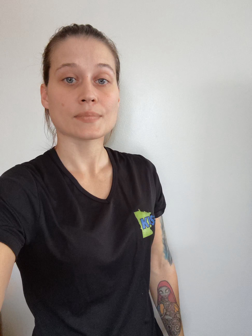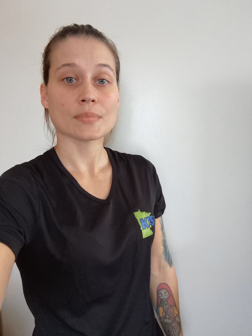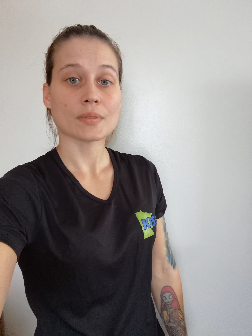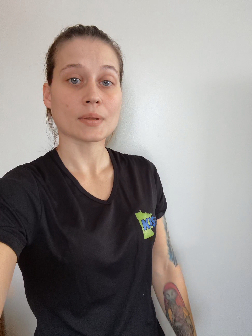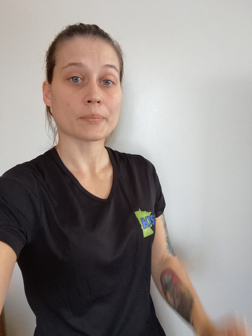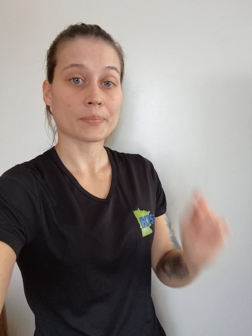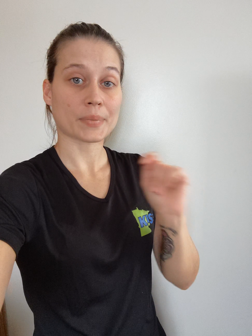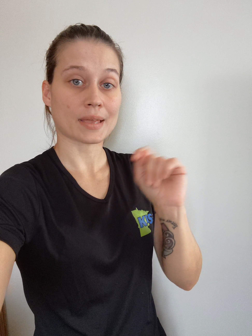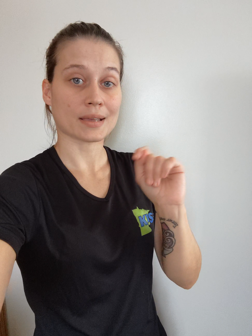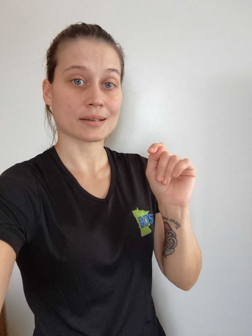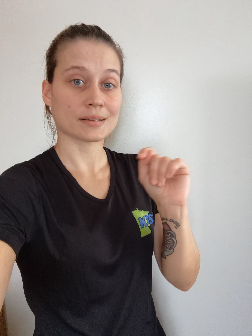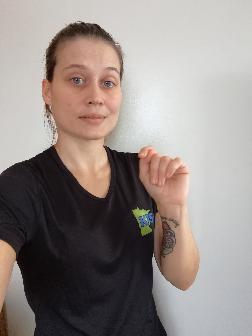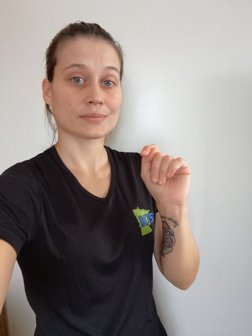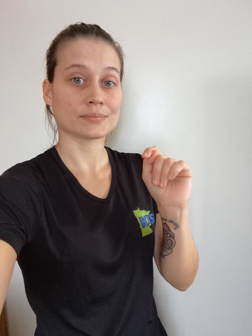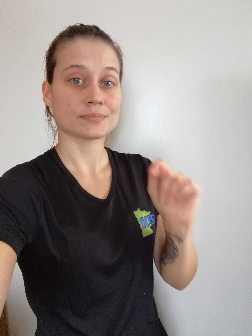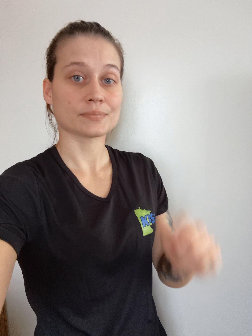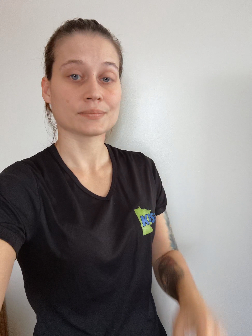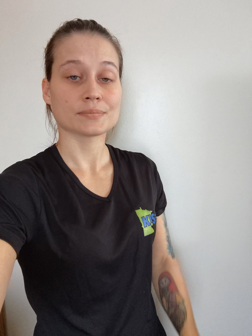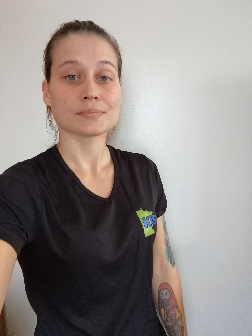potty